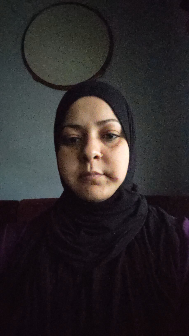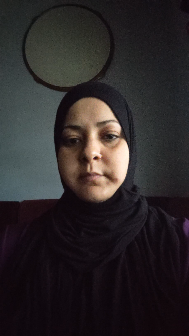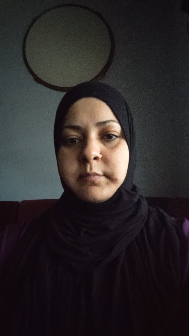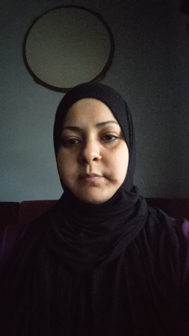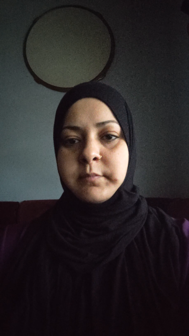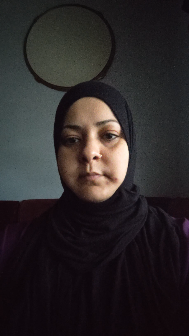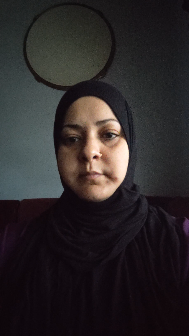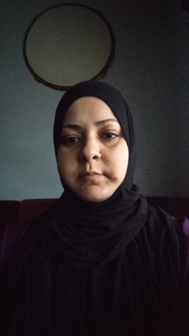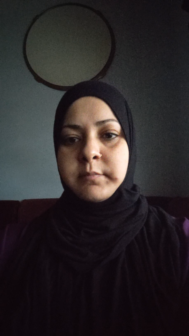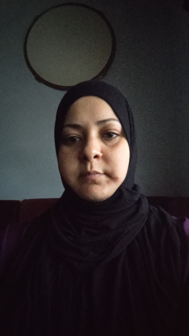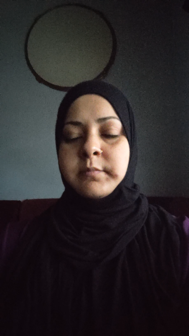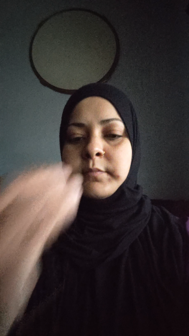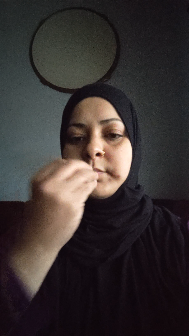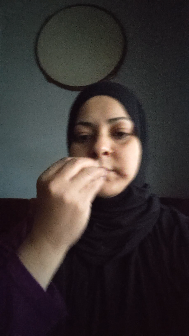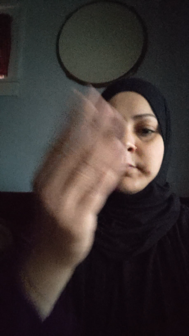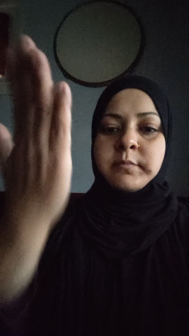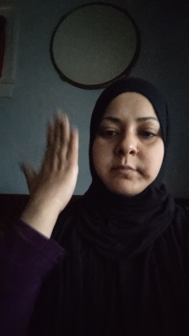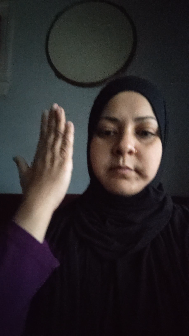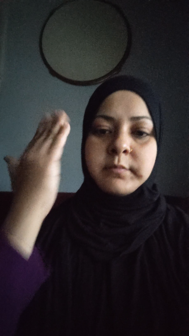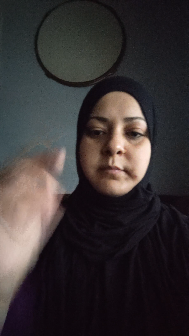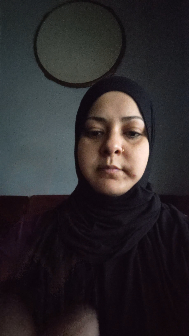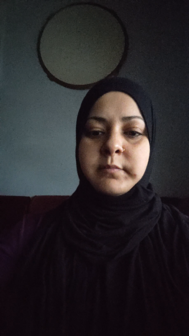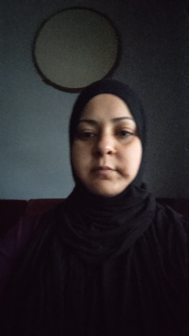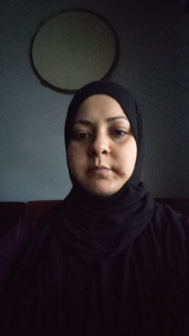breakfast